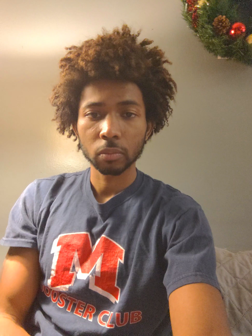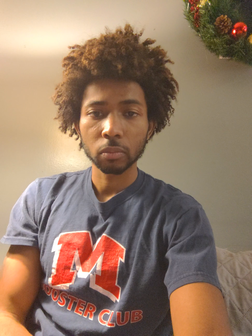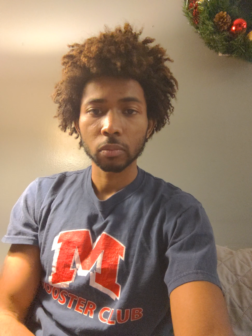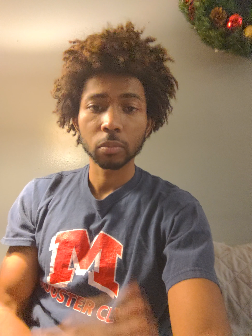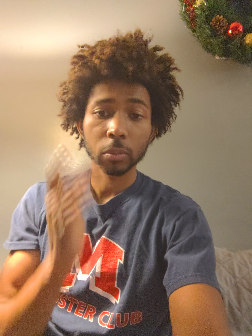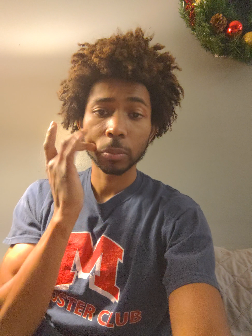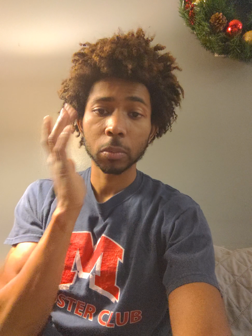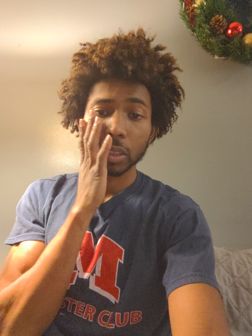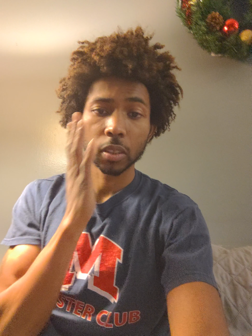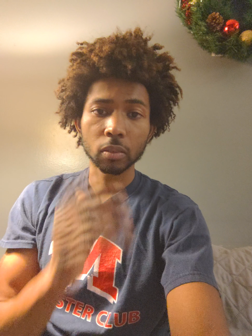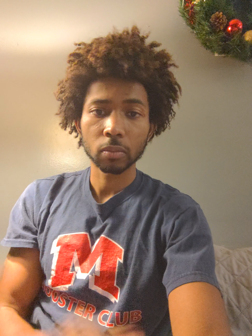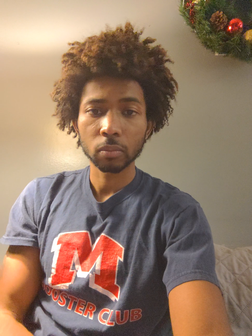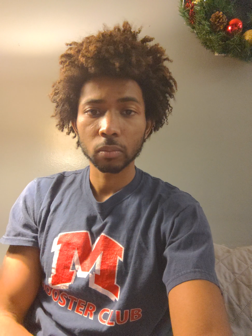bee